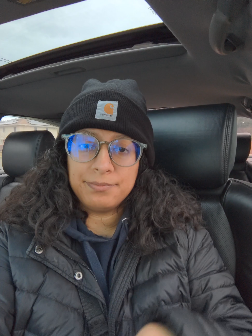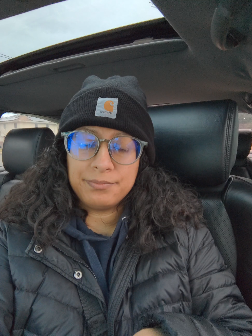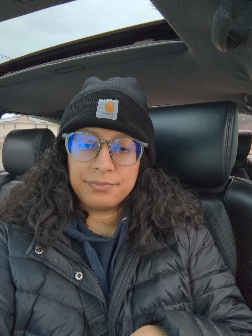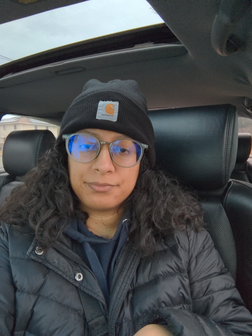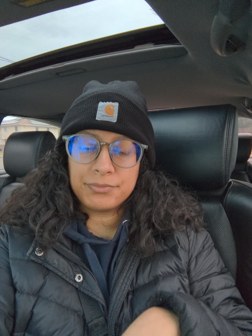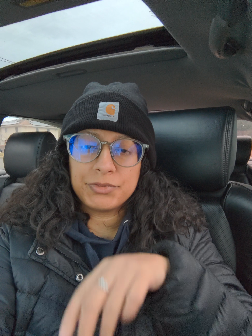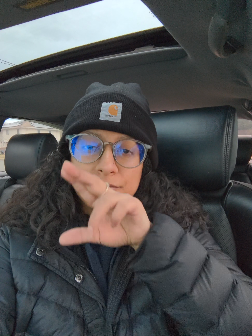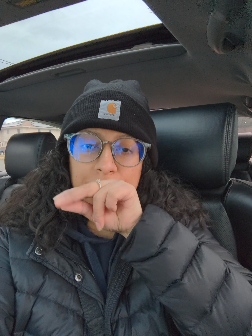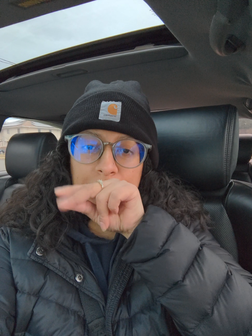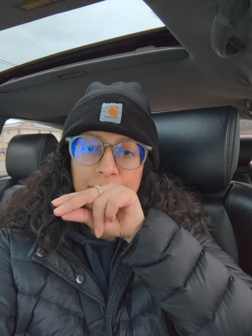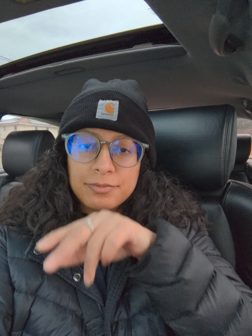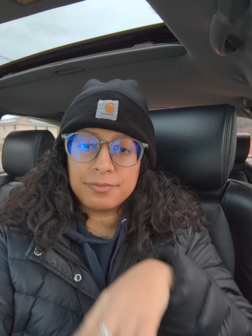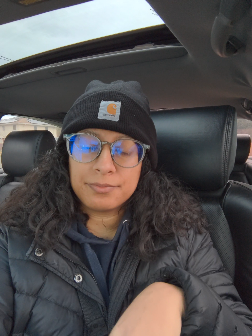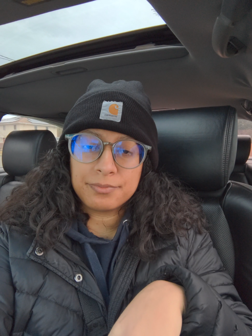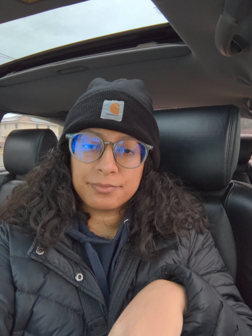goose